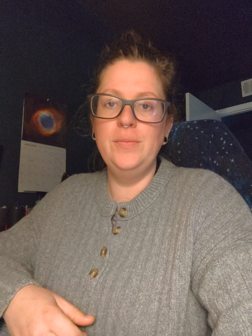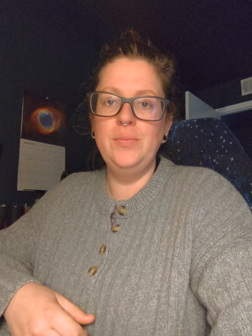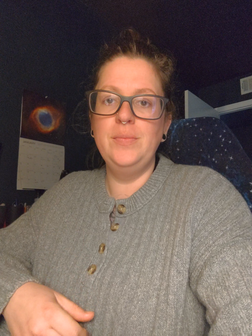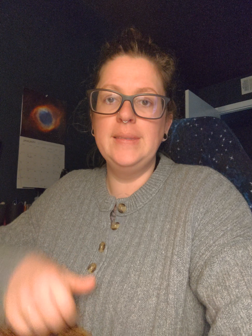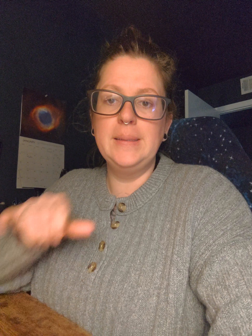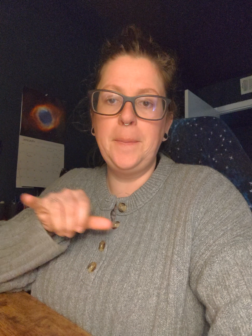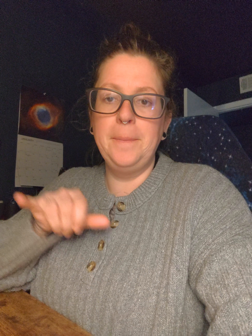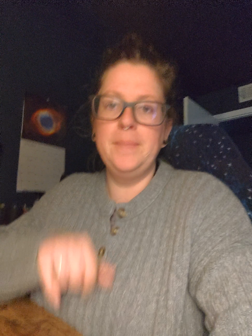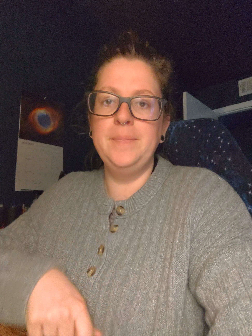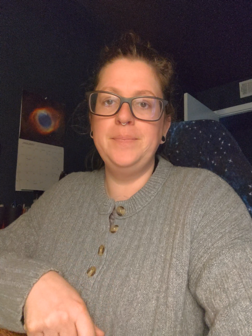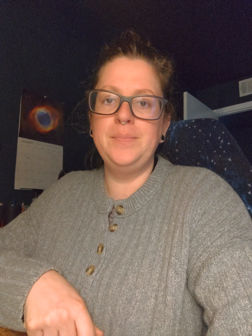same